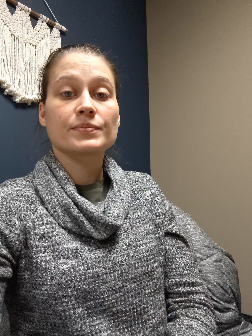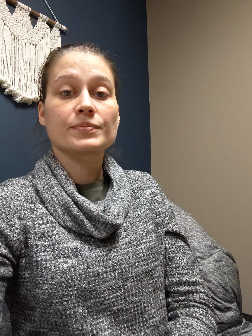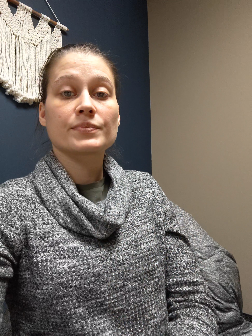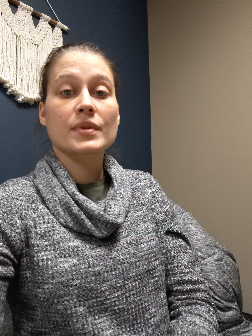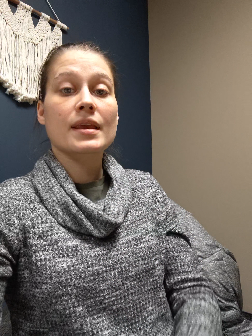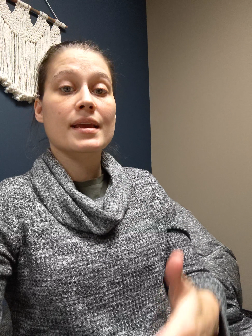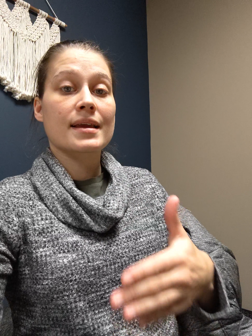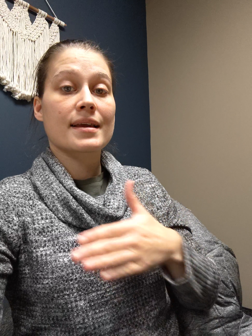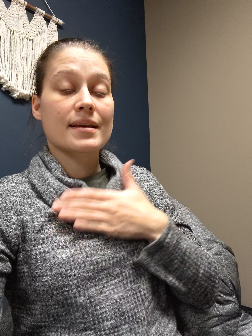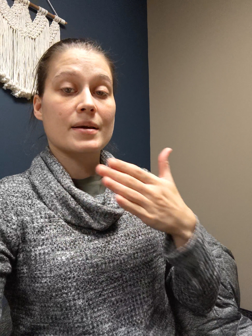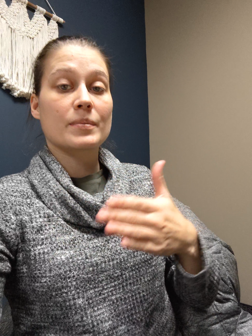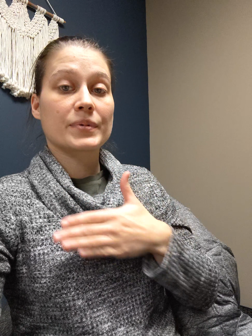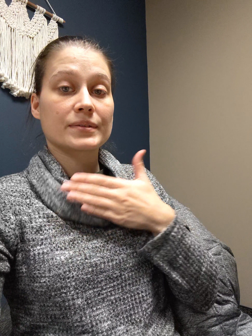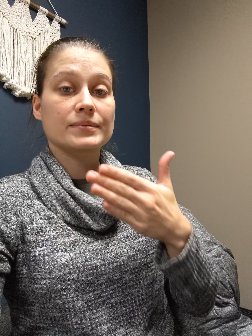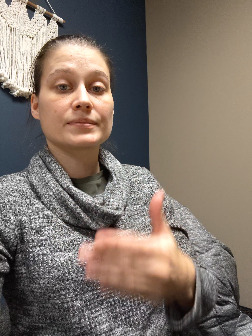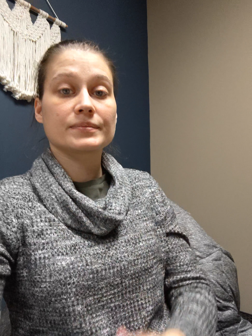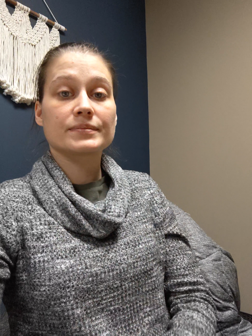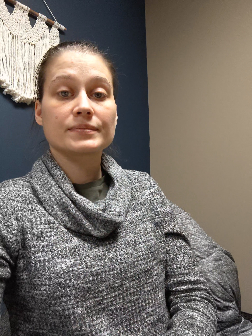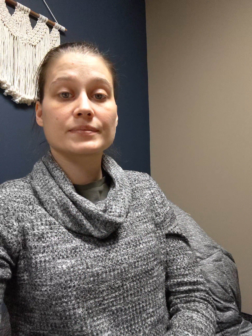happy